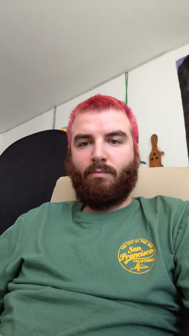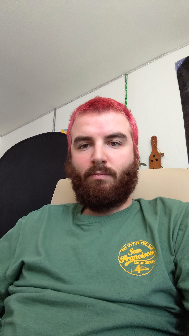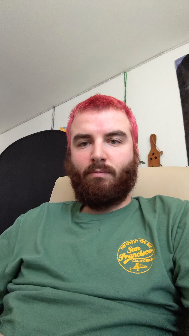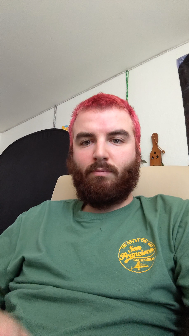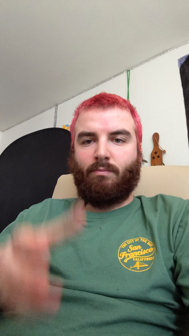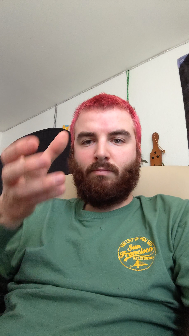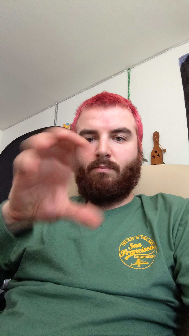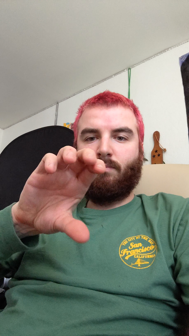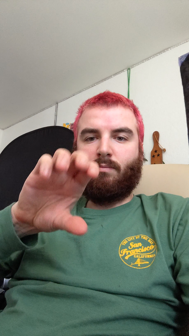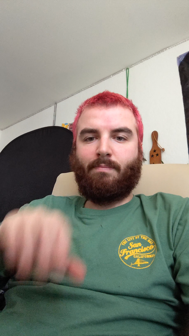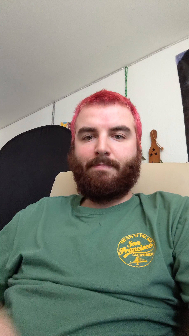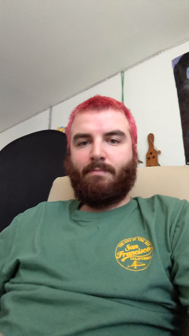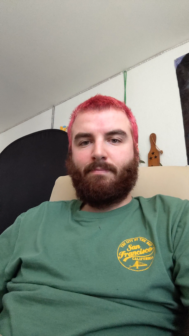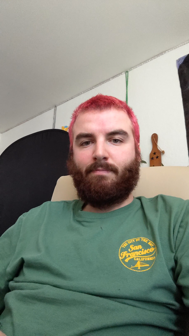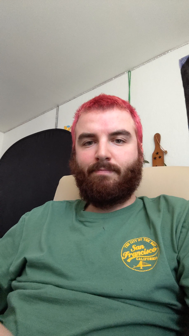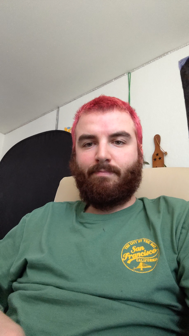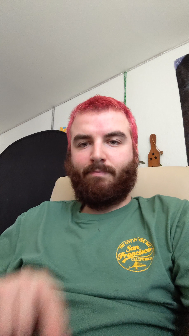dump